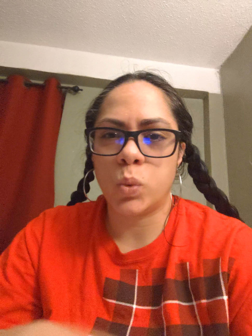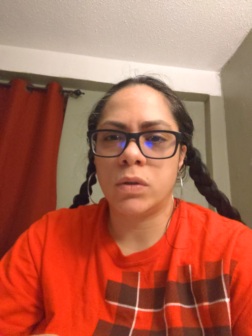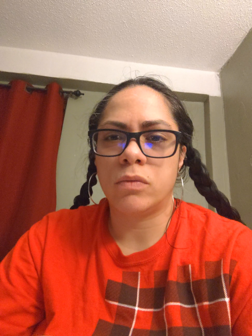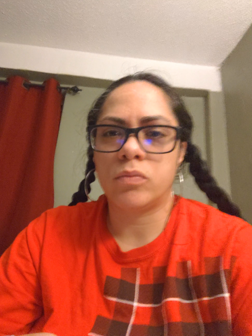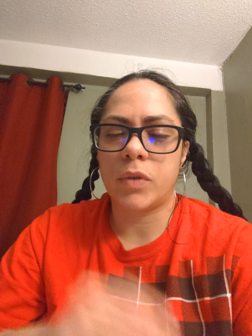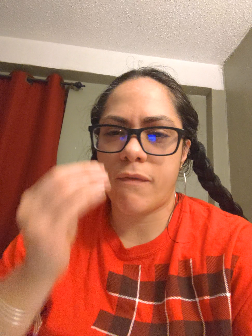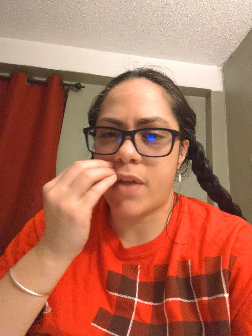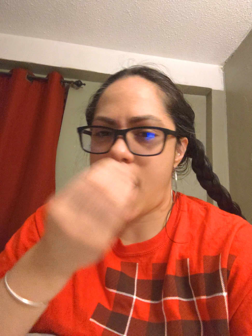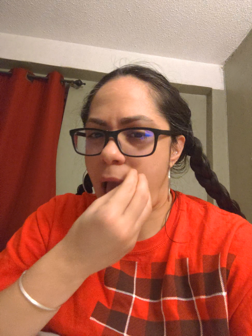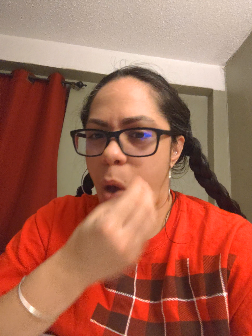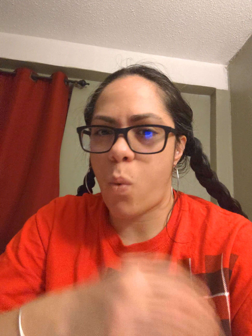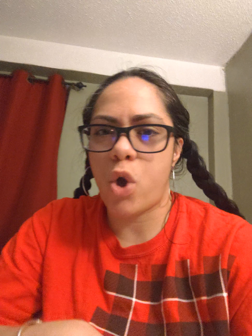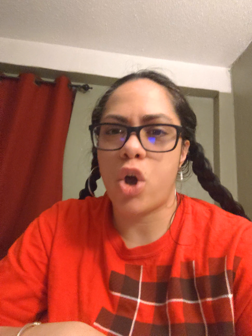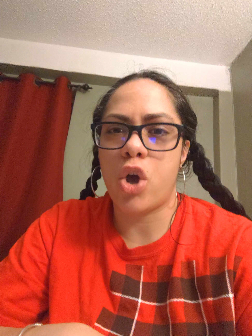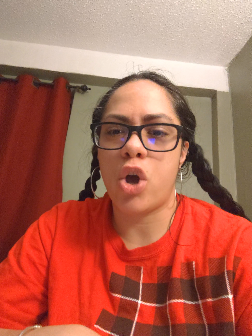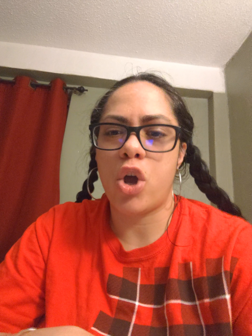flower